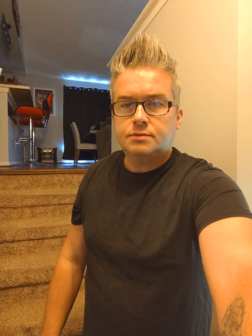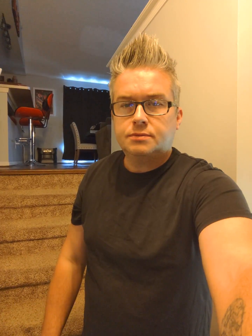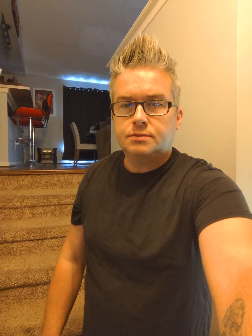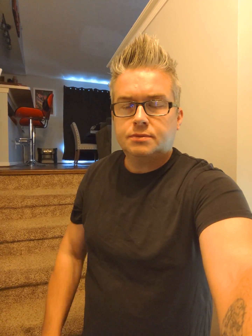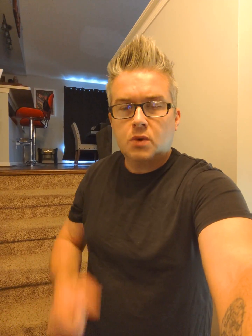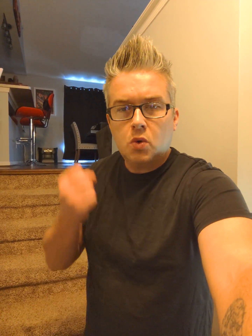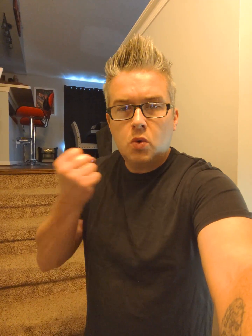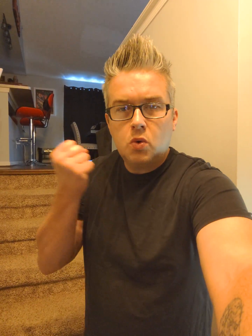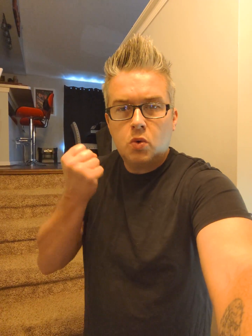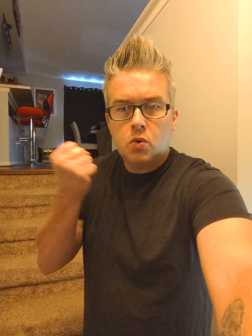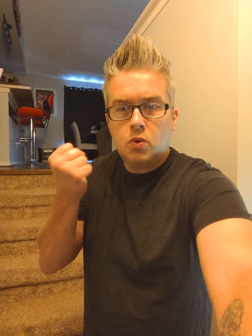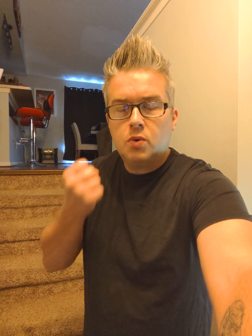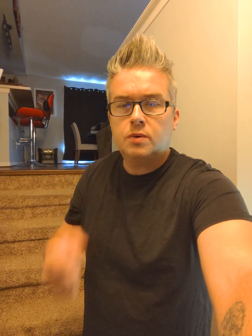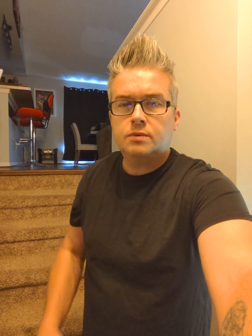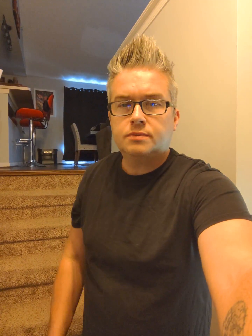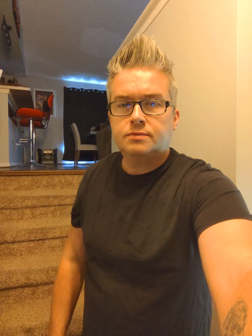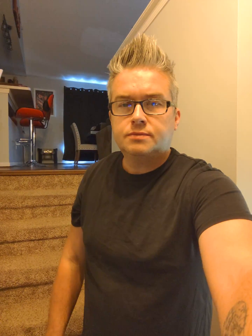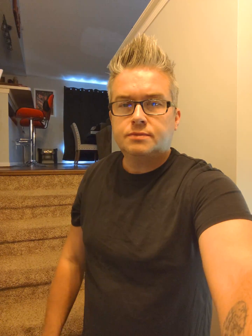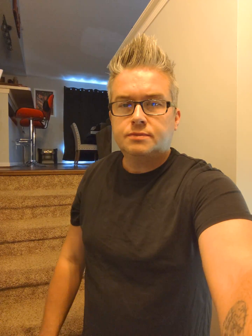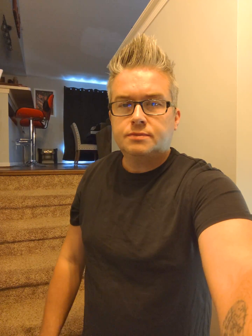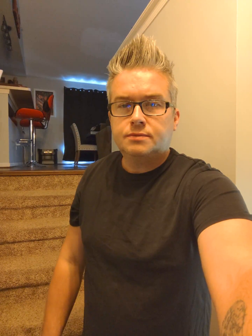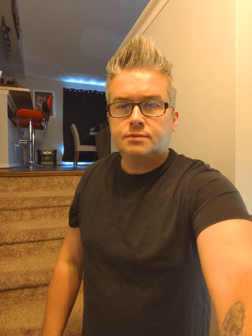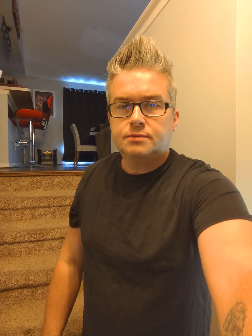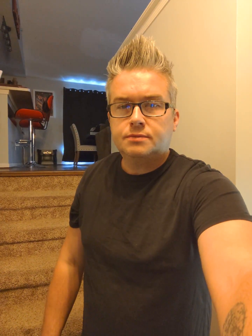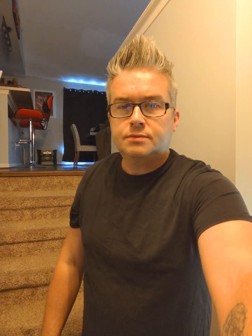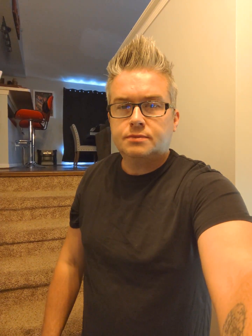hold